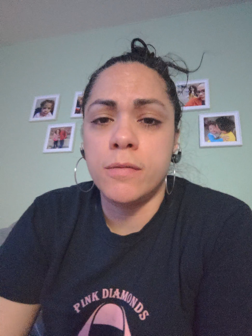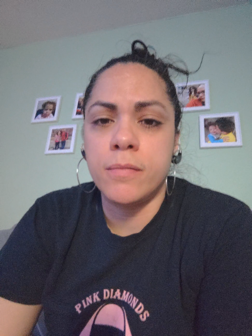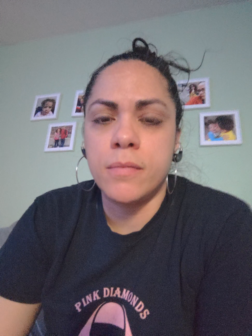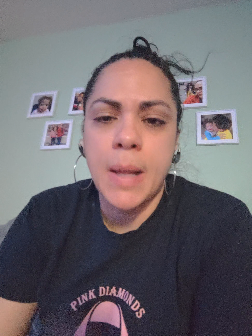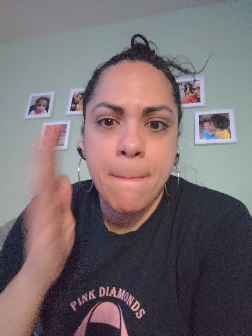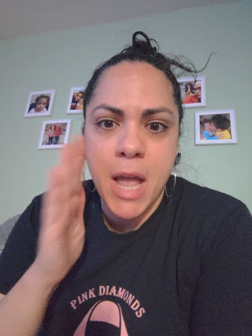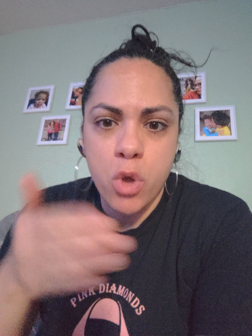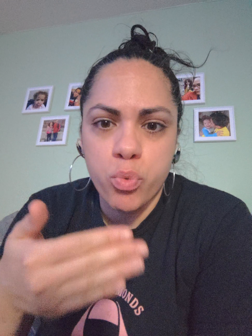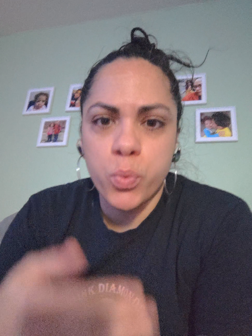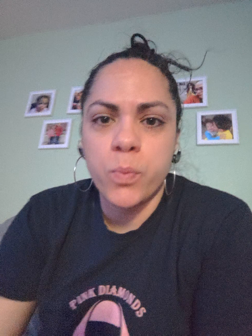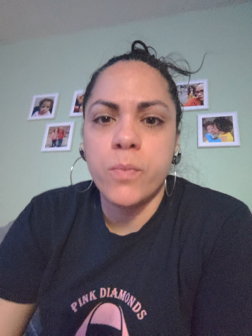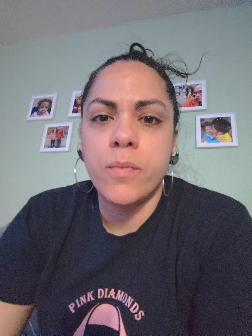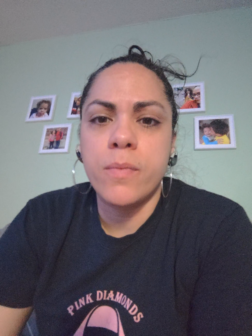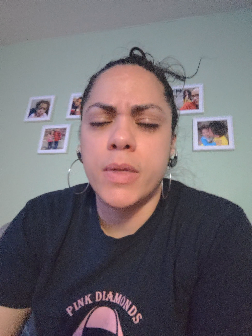bedroom